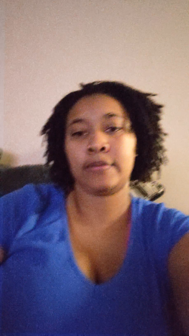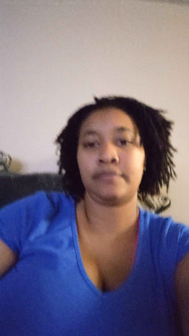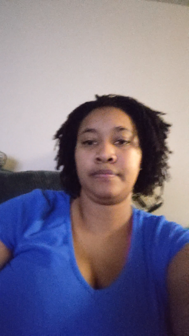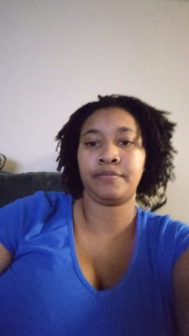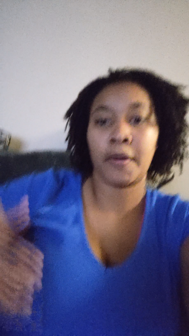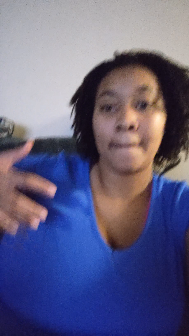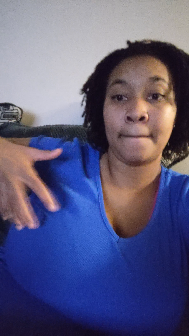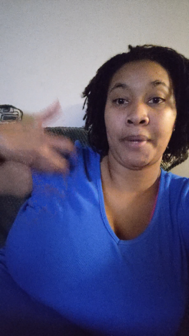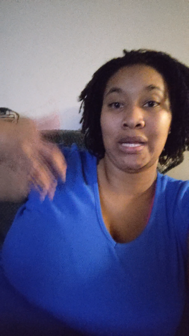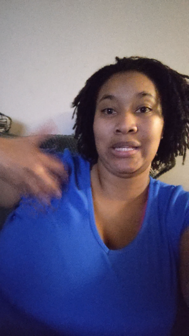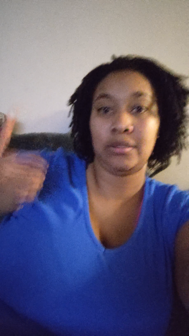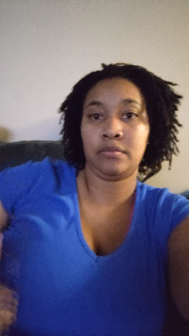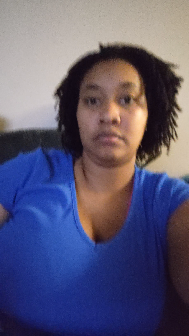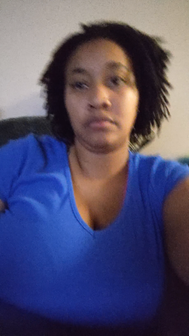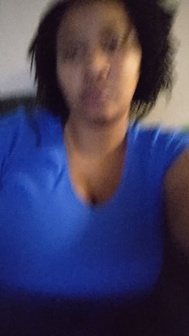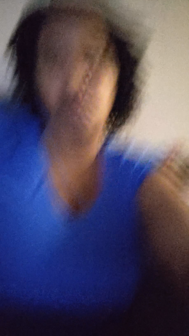monkey